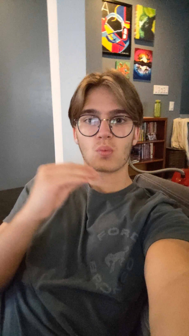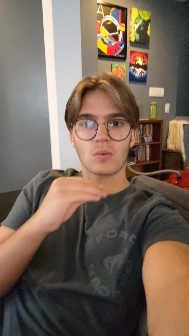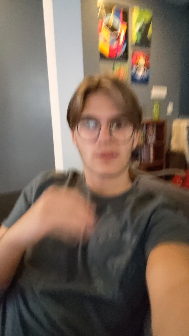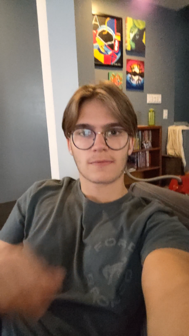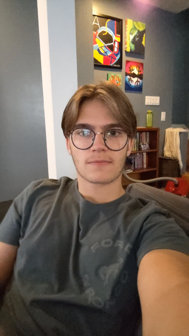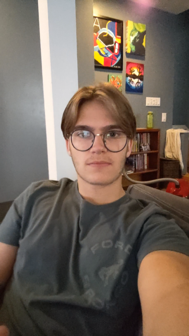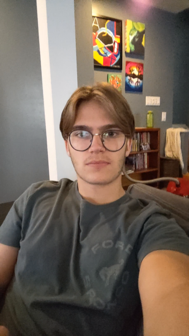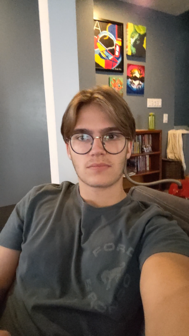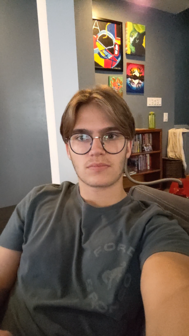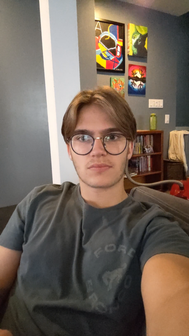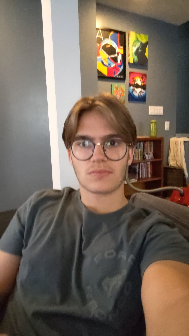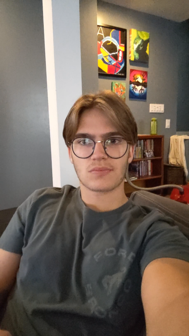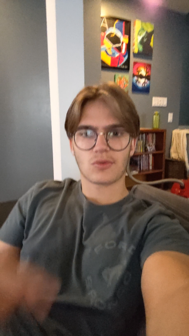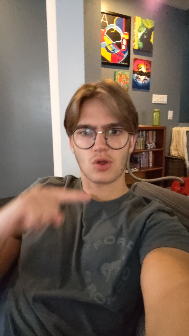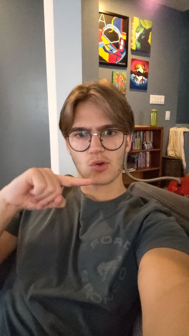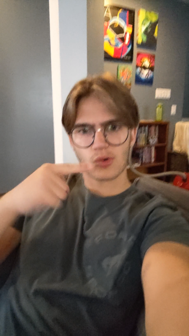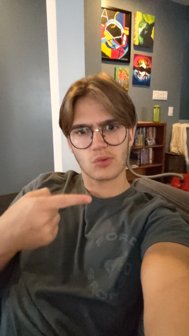hurt